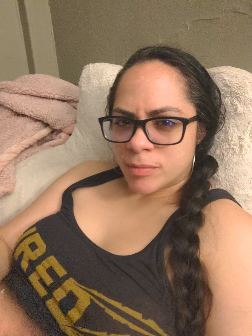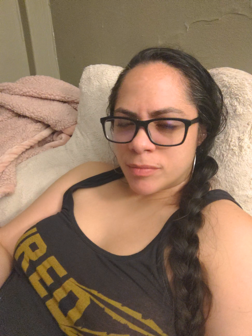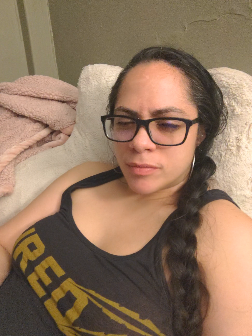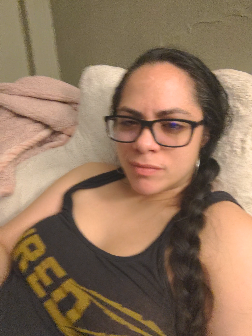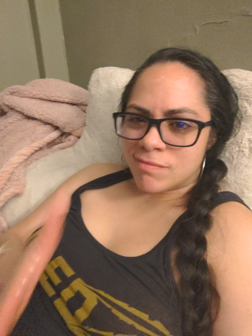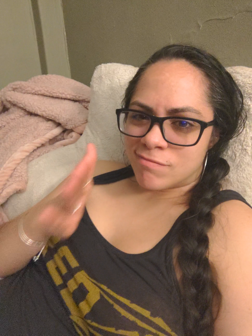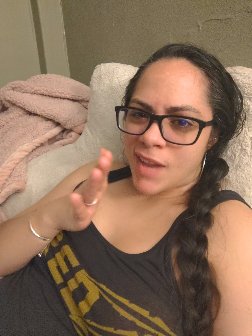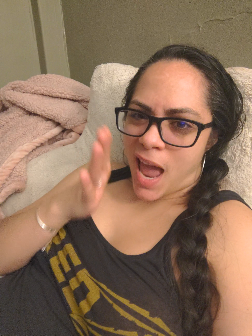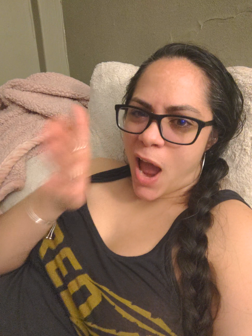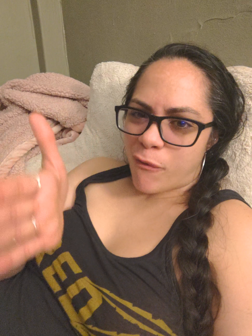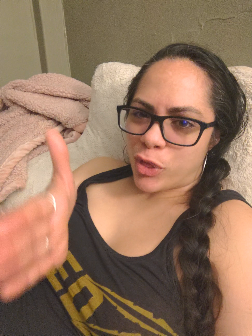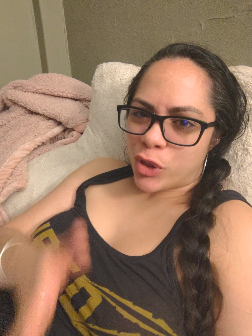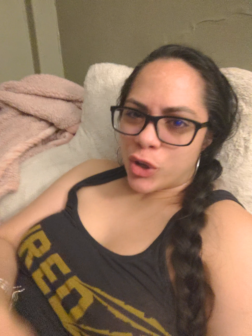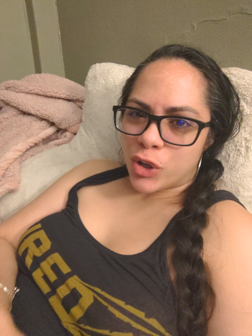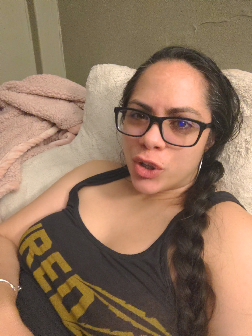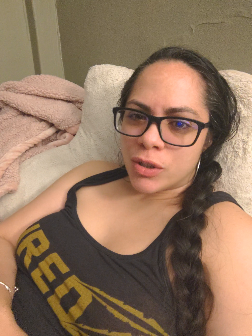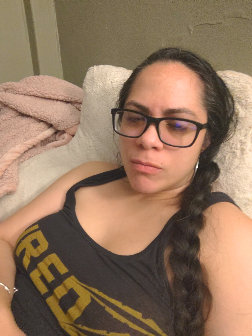after